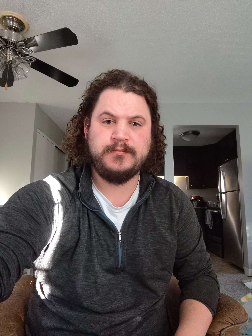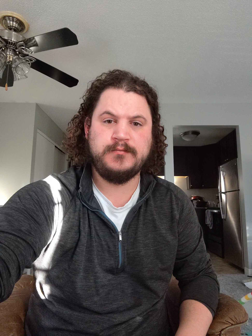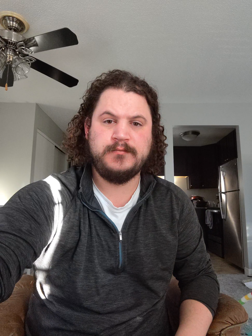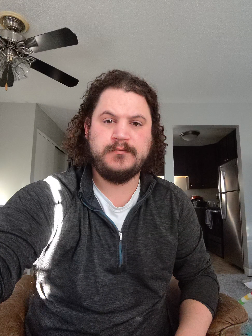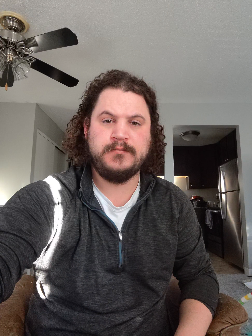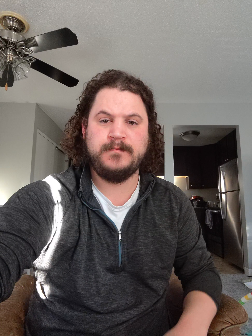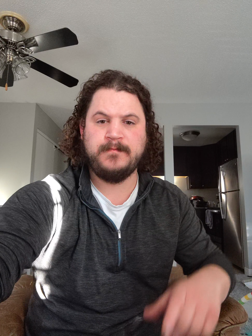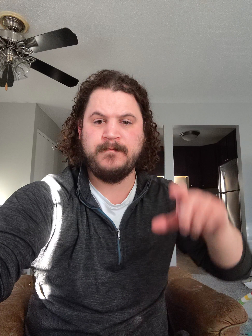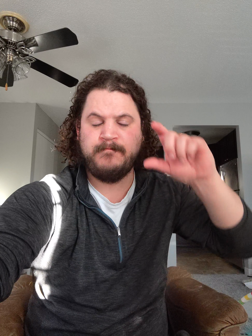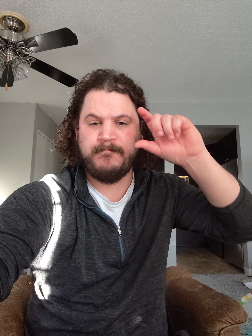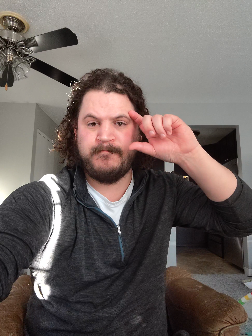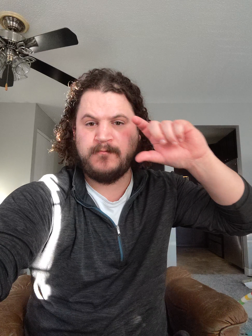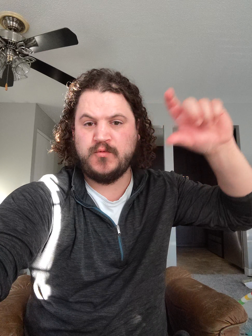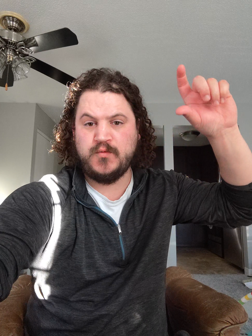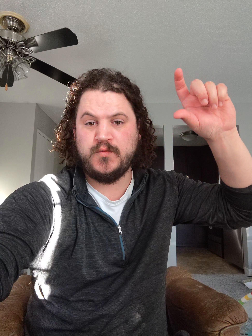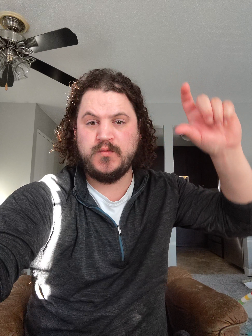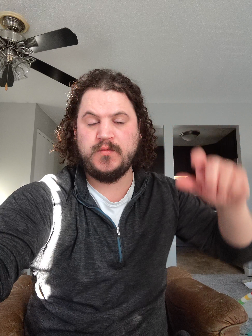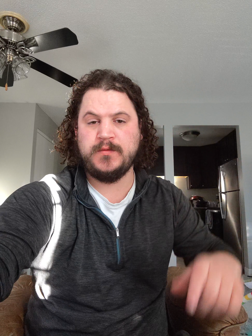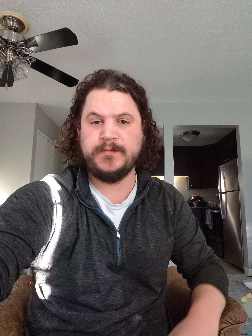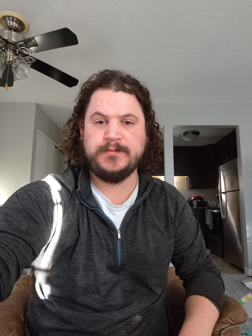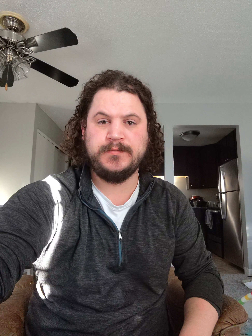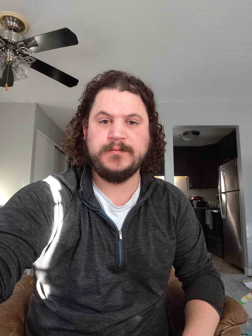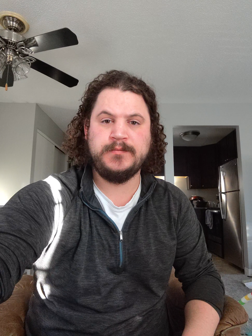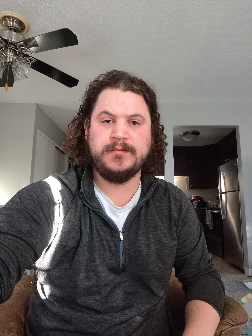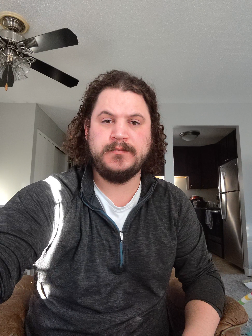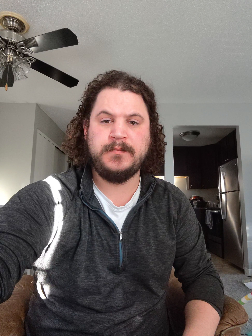moon